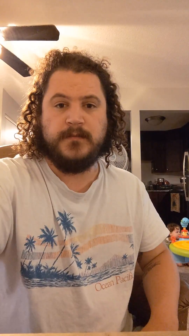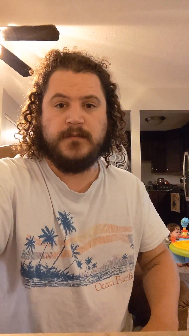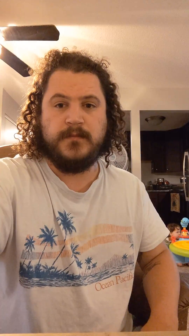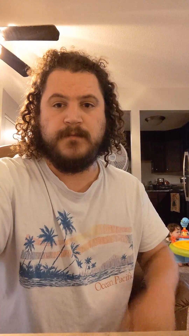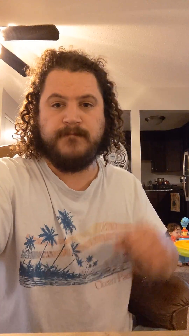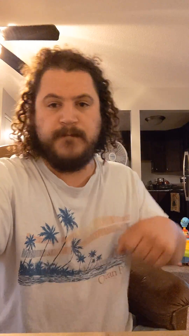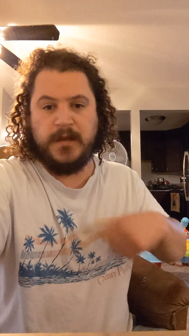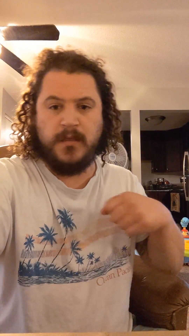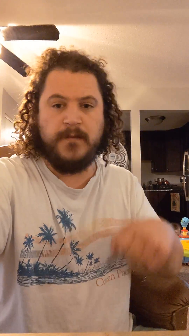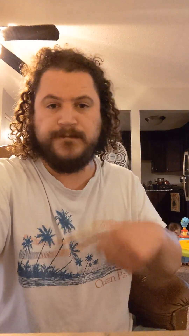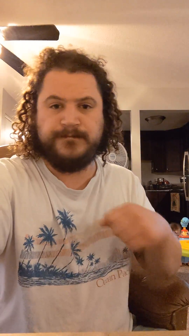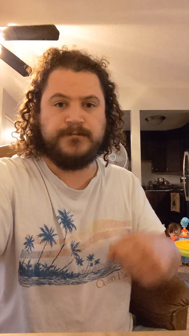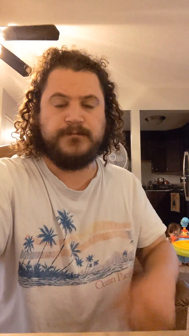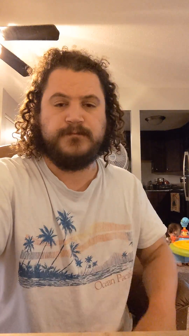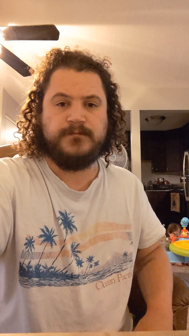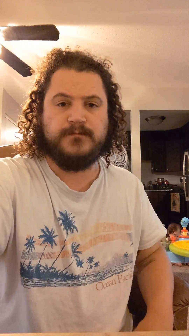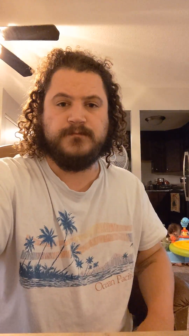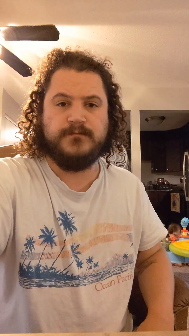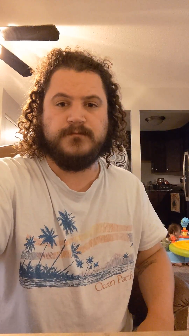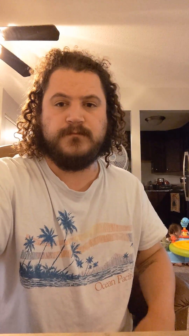bicycle